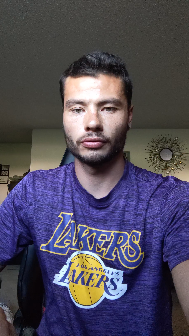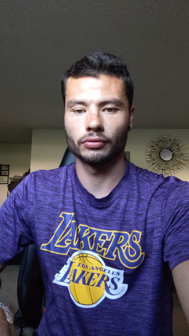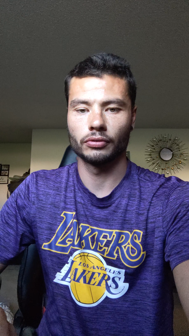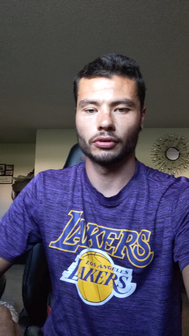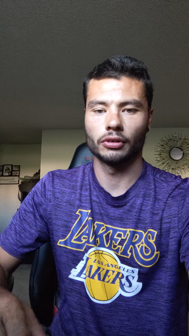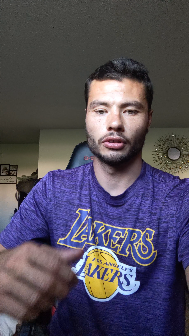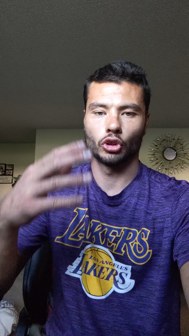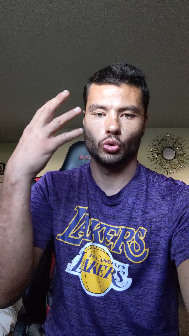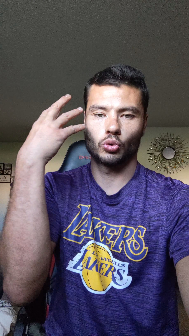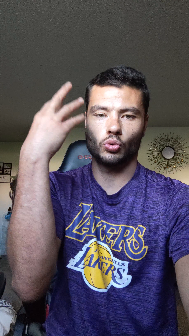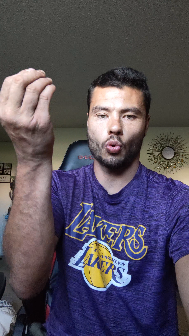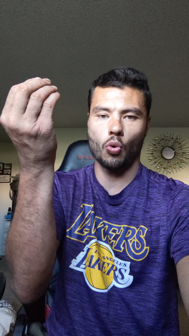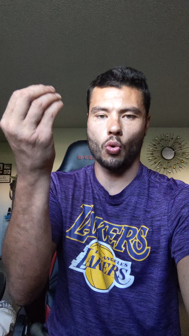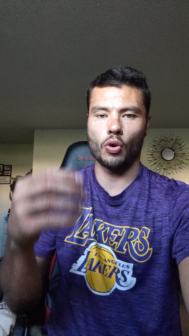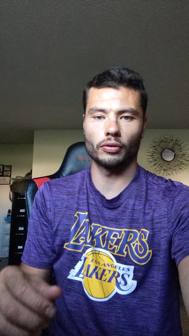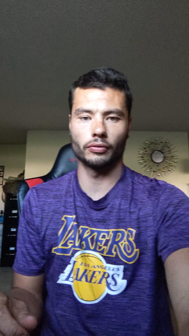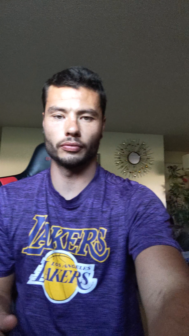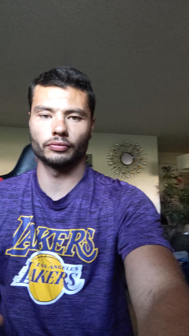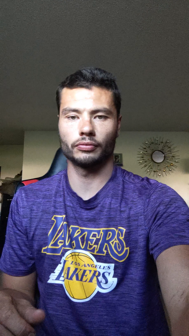going to